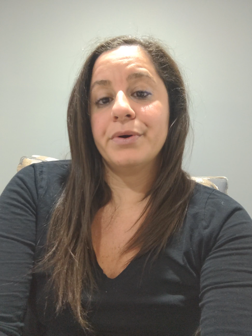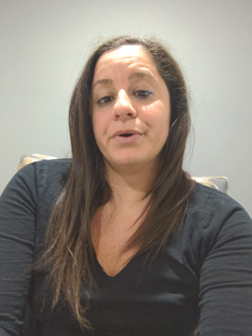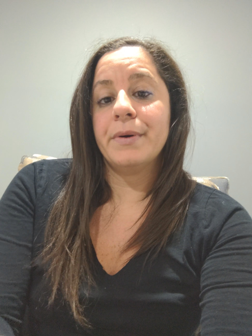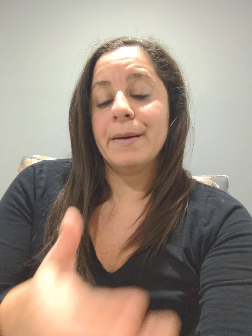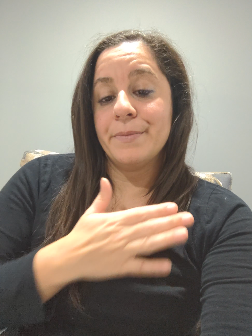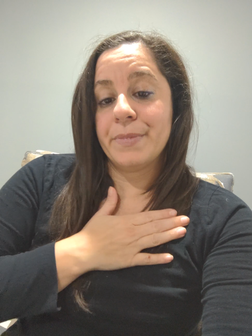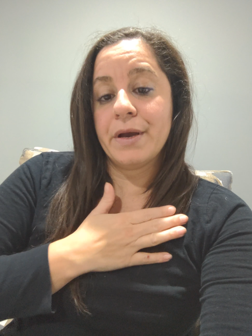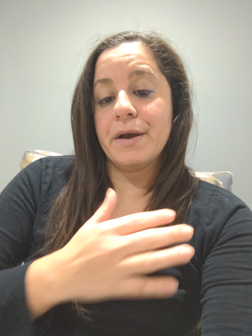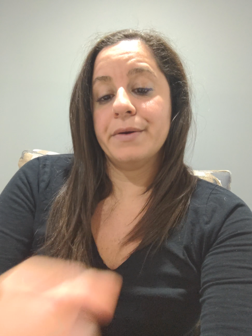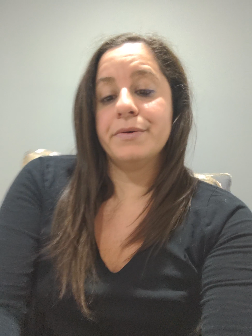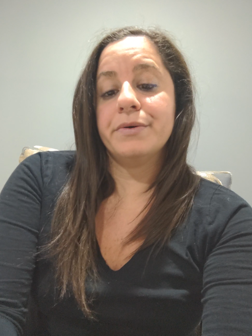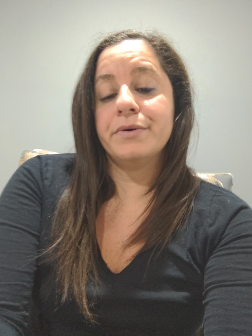my